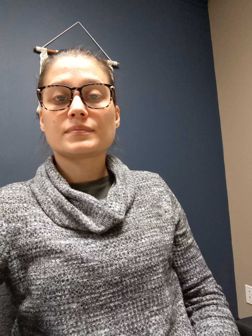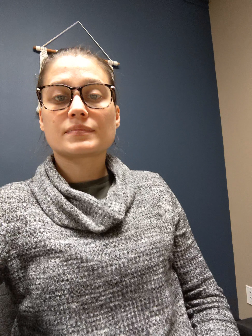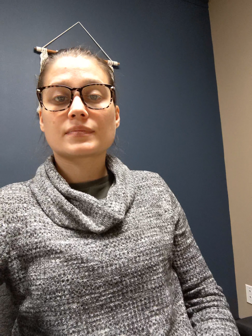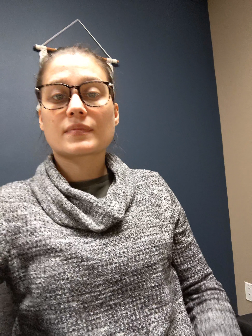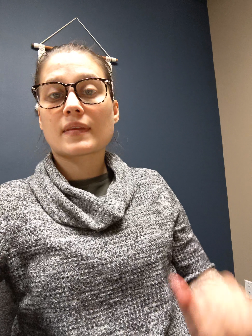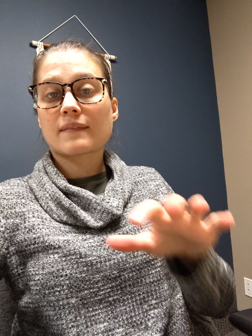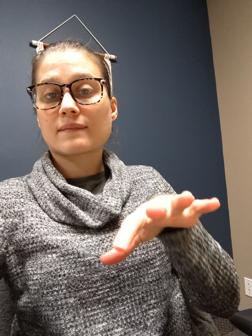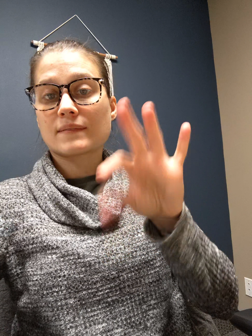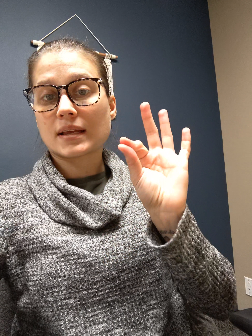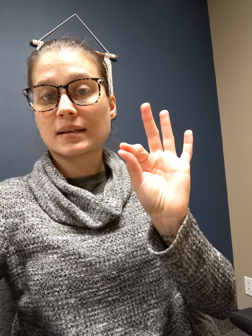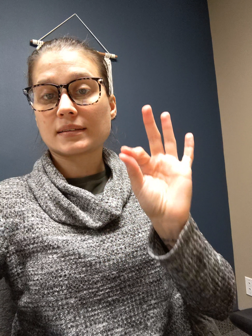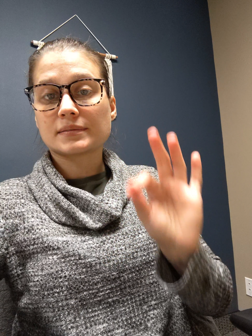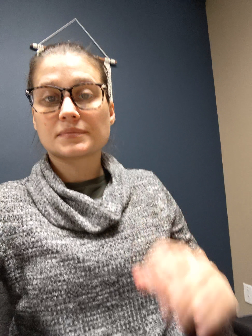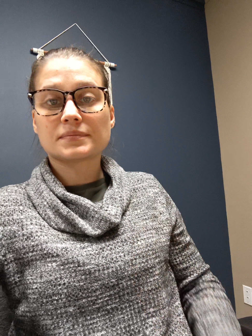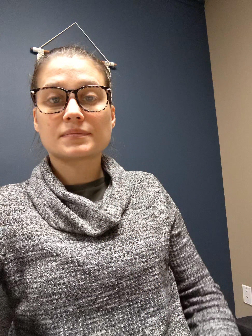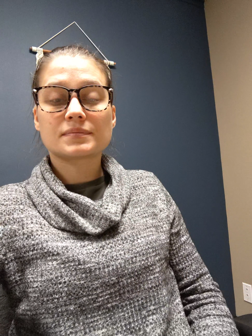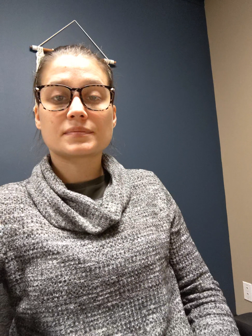find